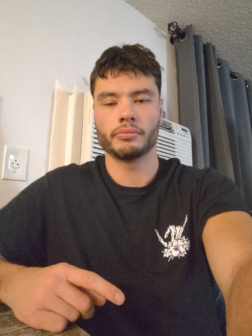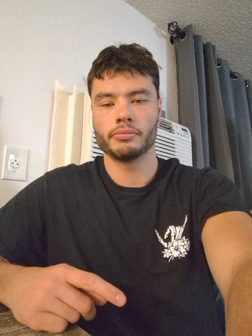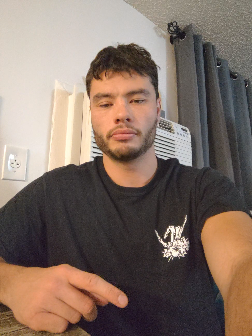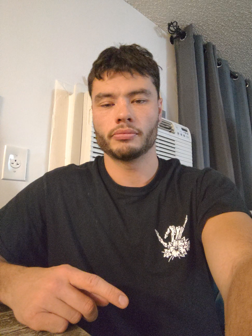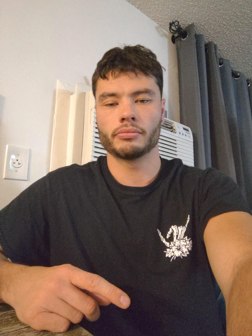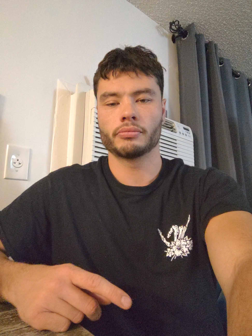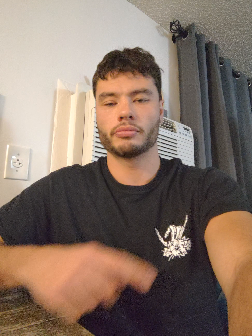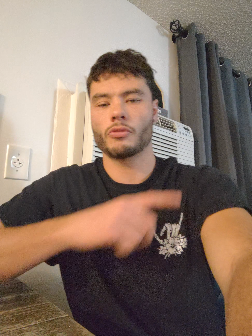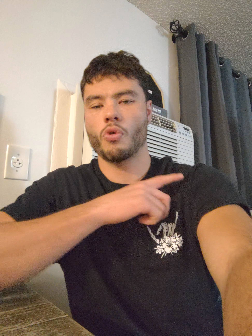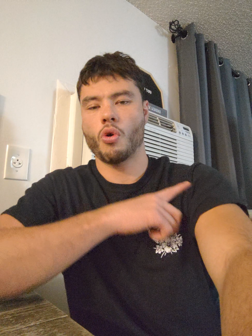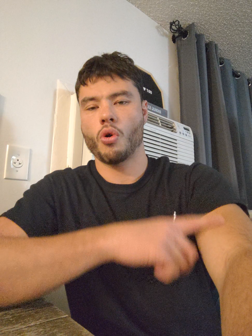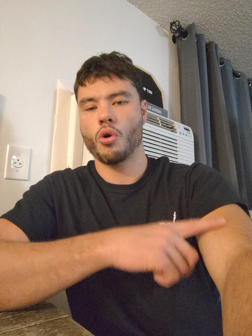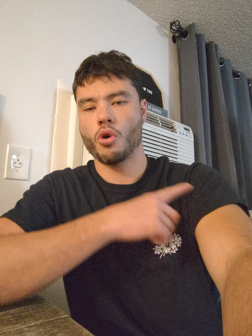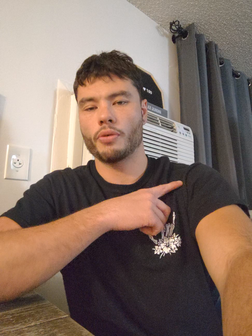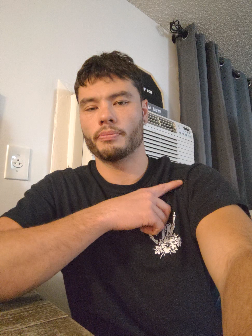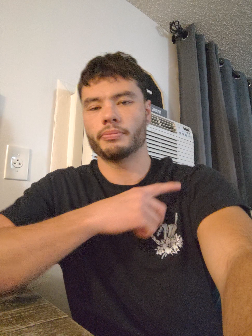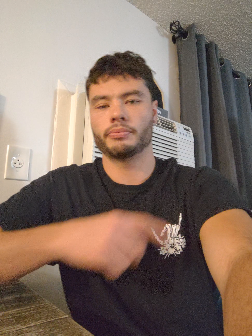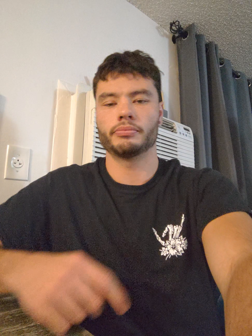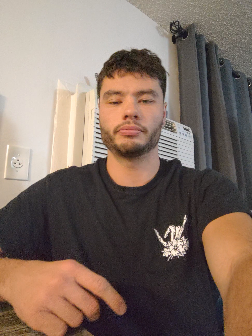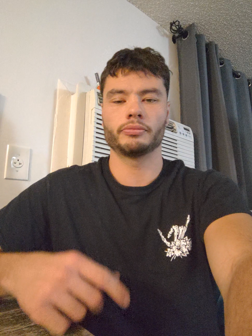arm